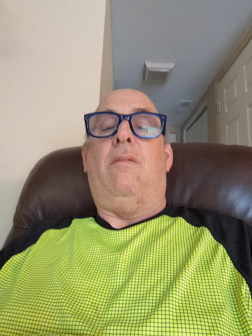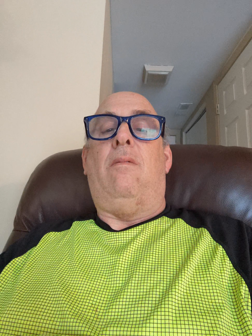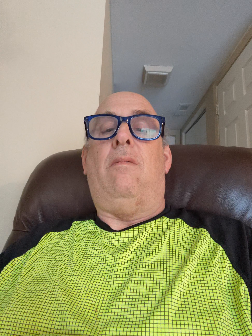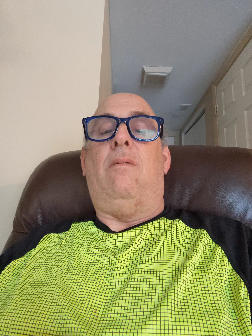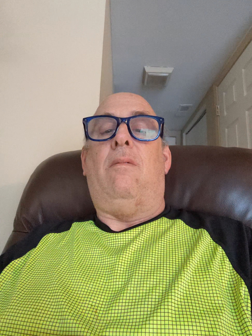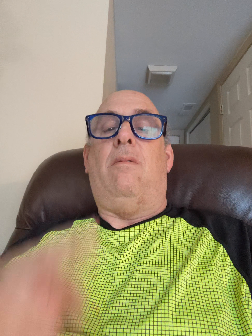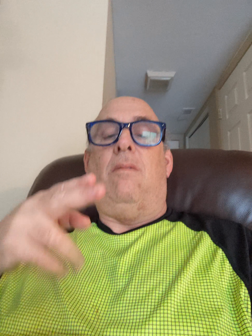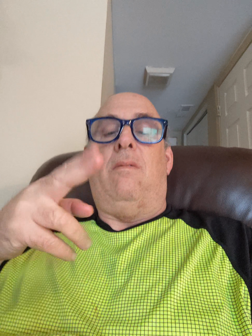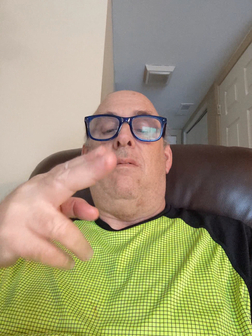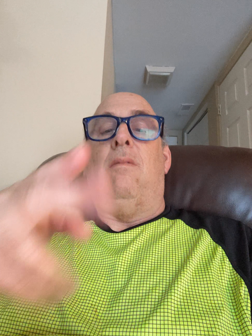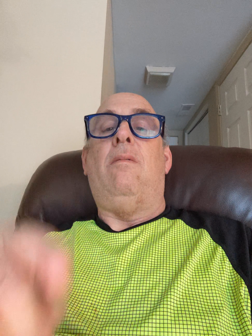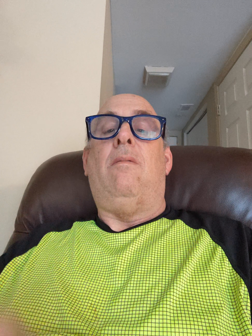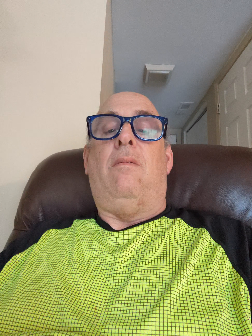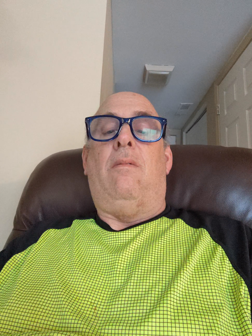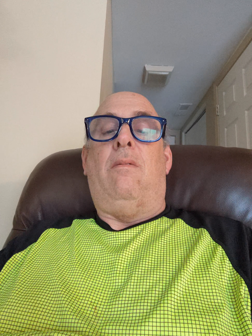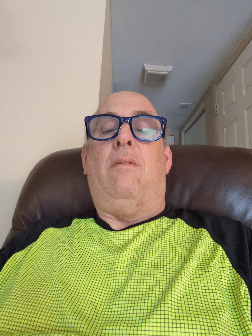scissors